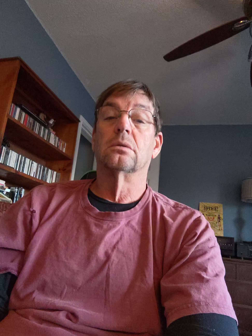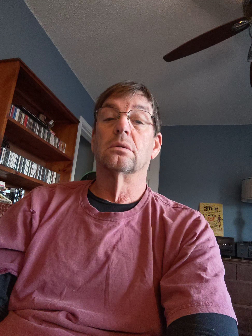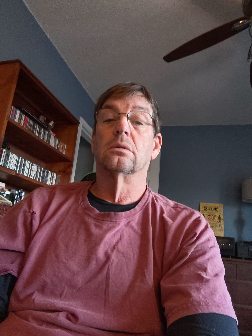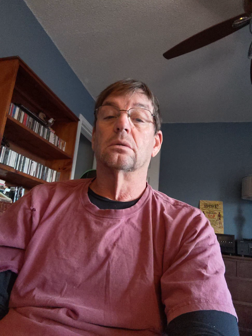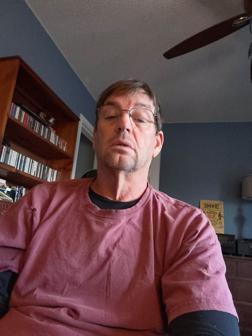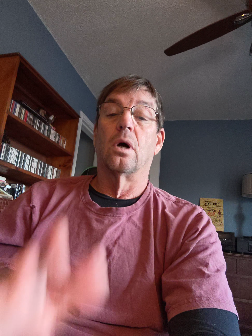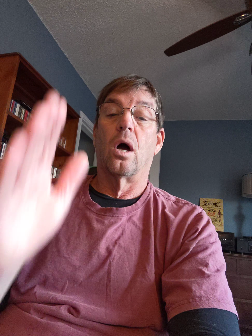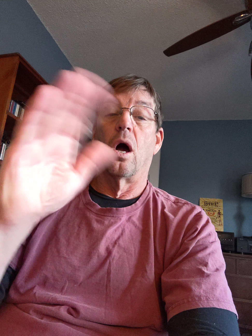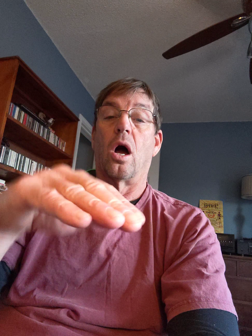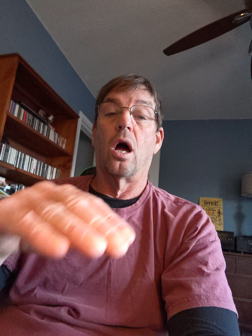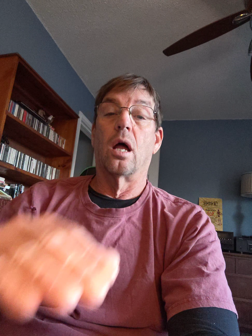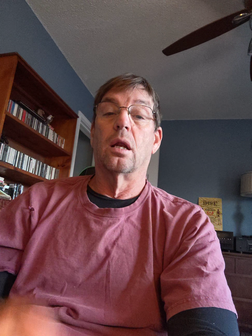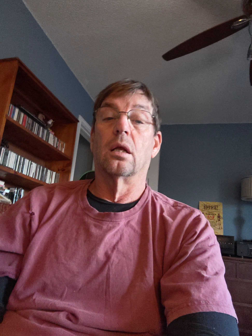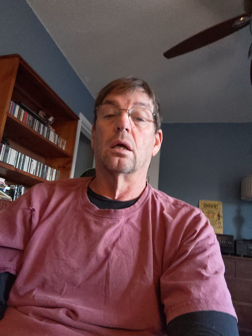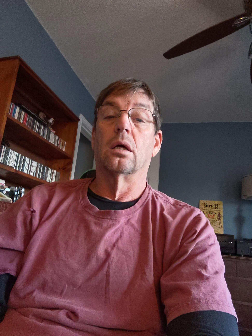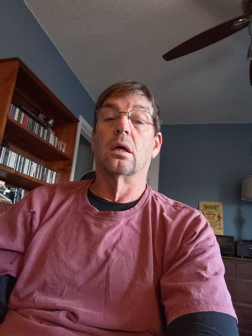on